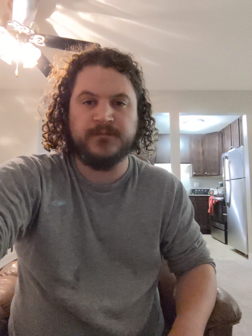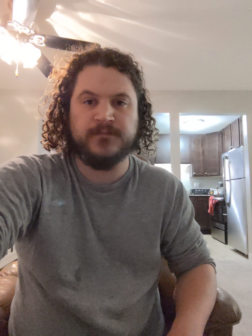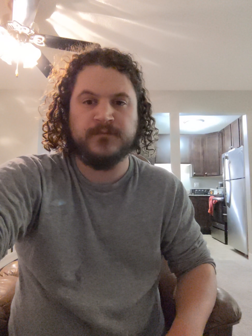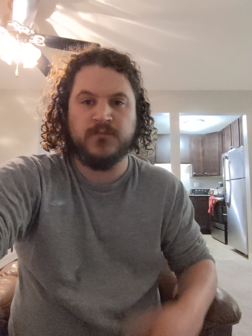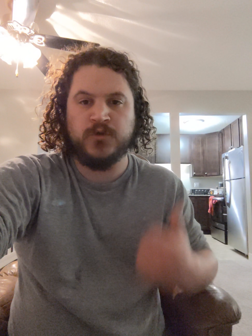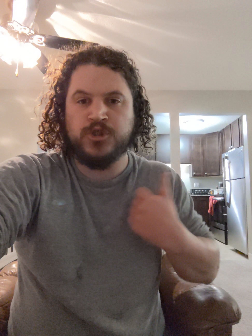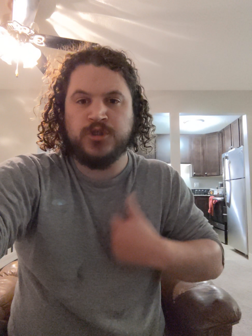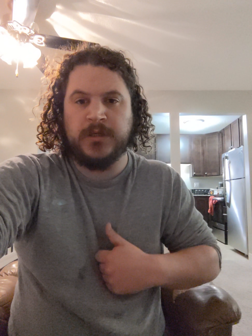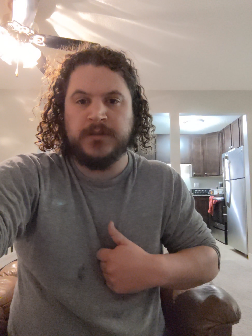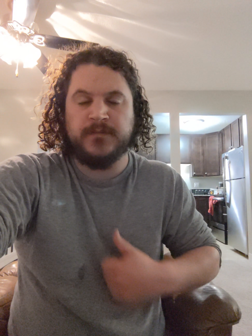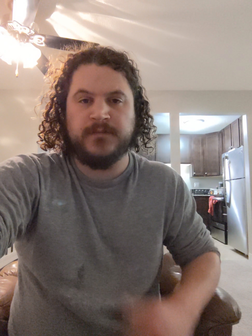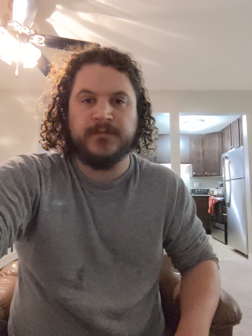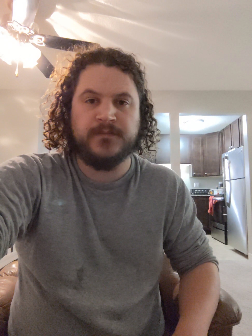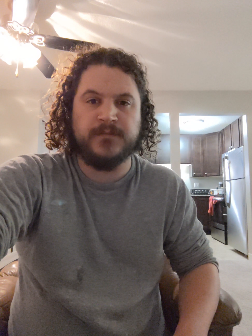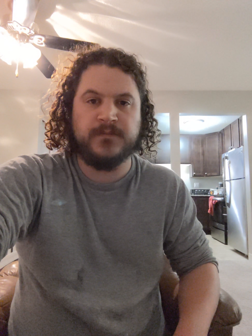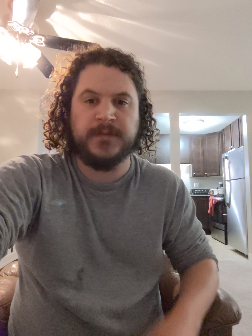jacket